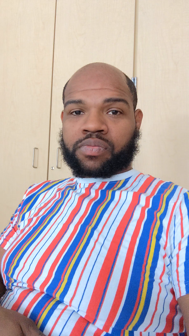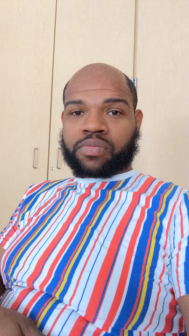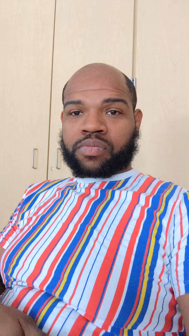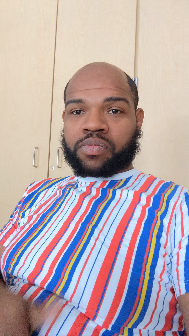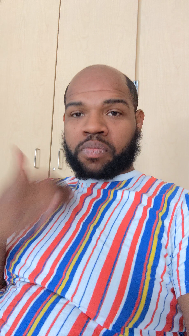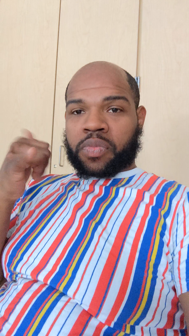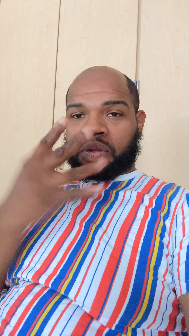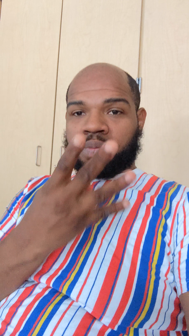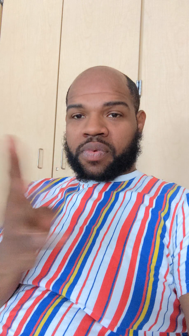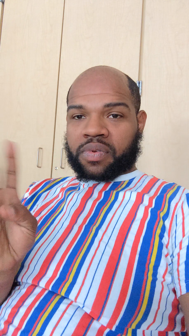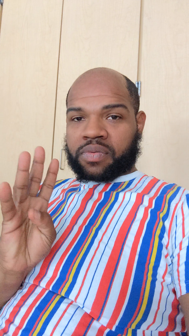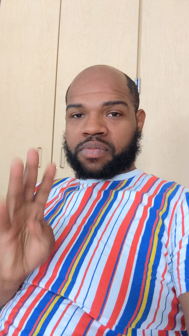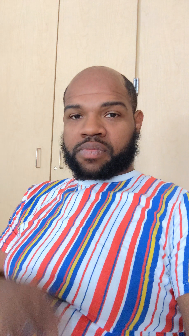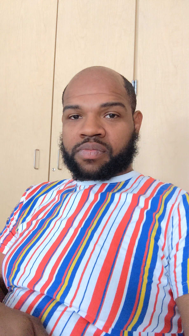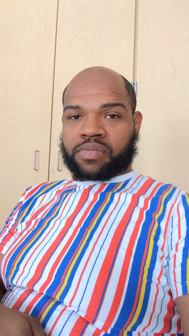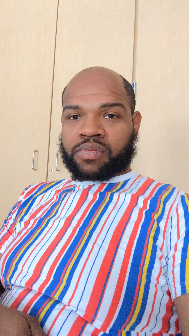playpen